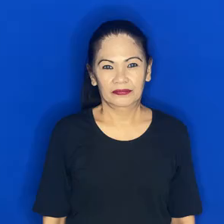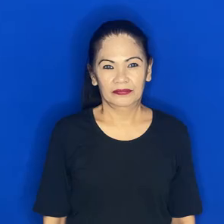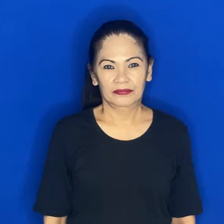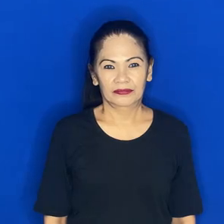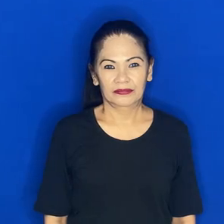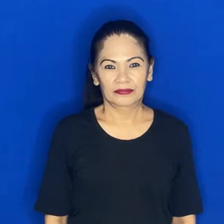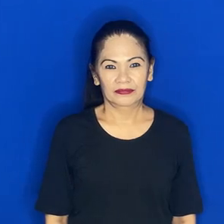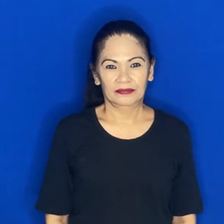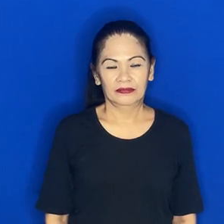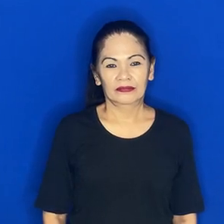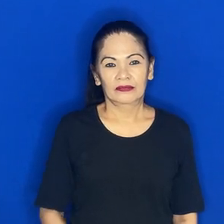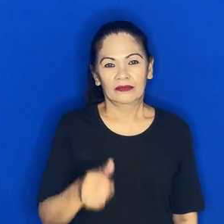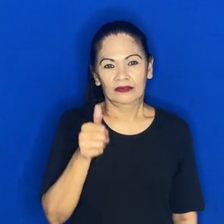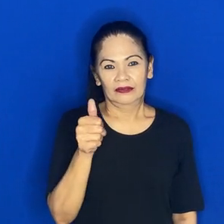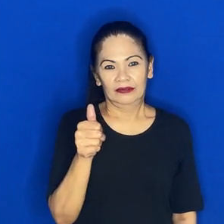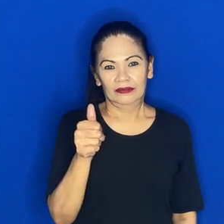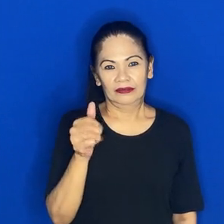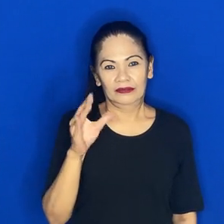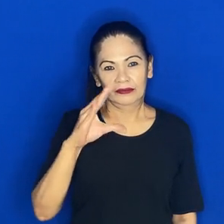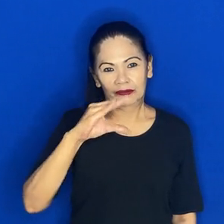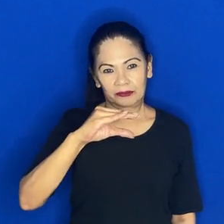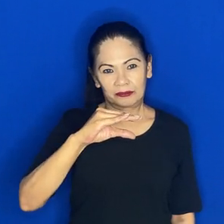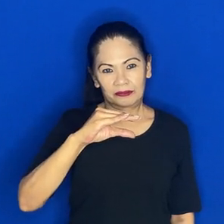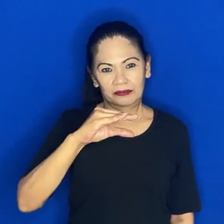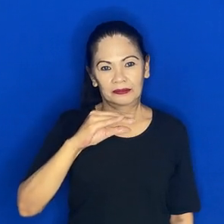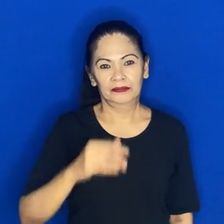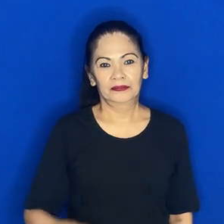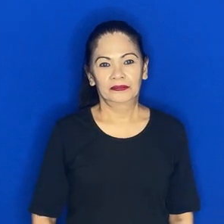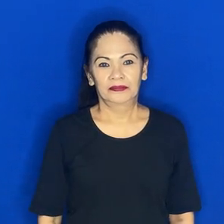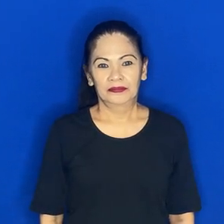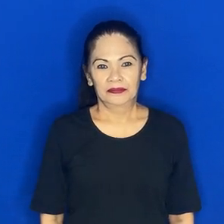good afternoon